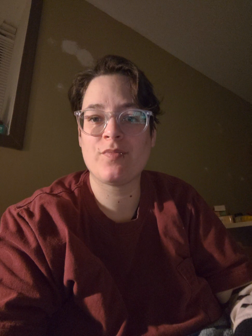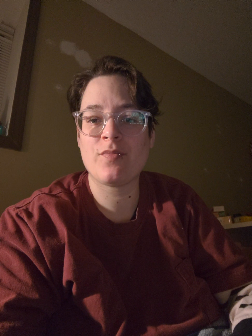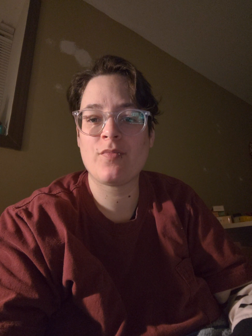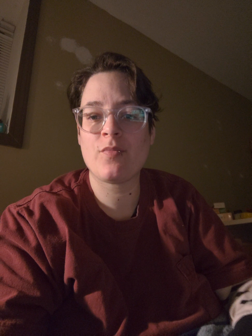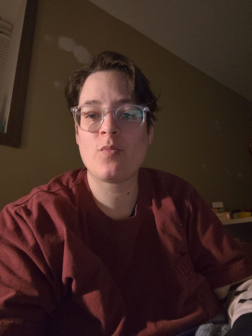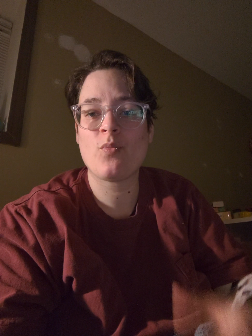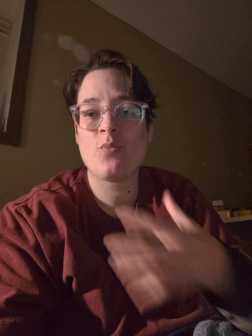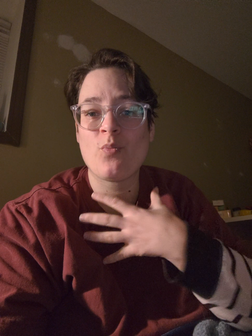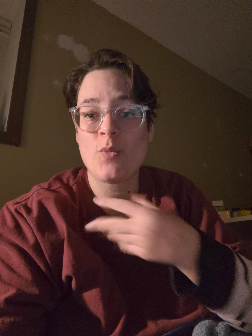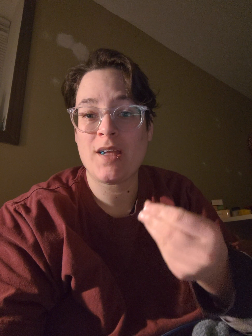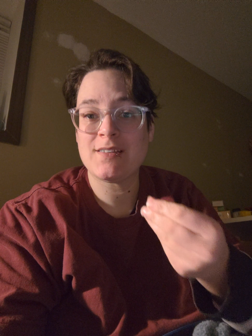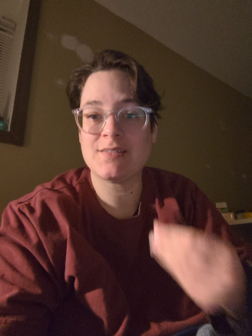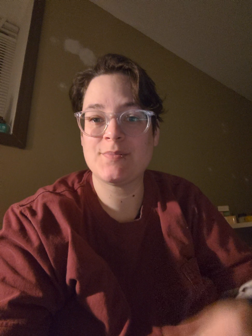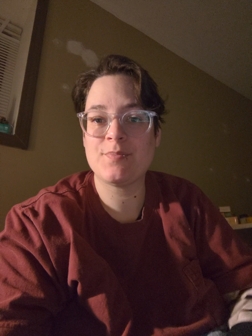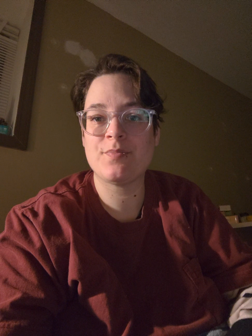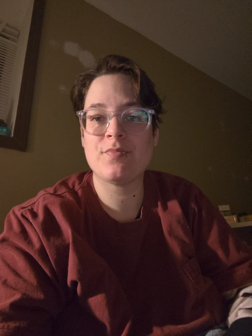white